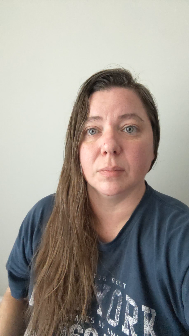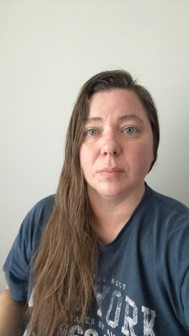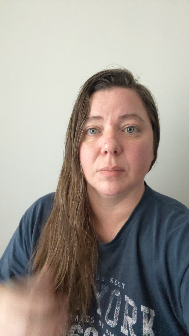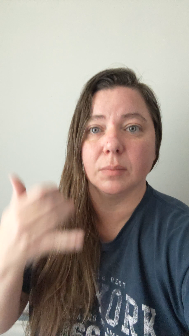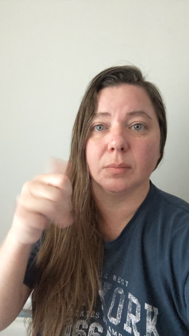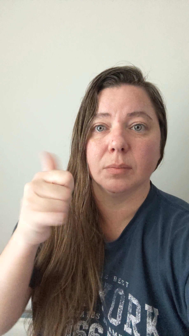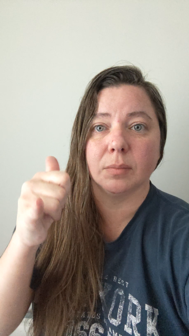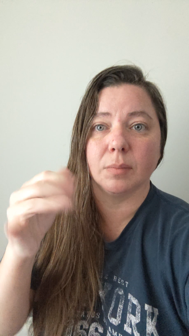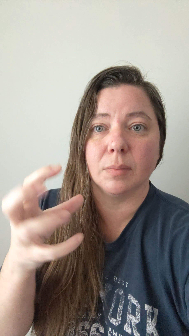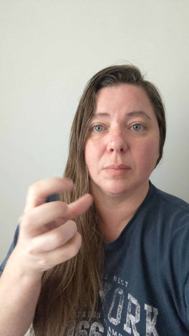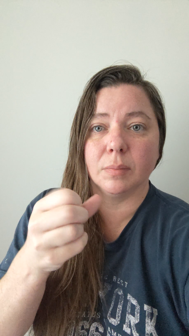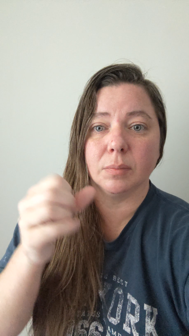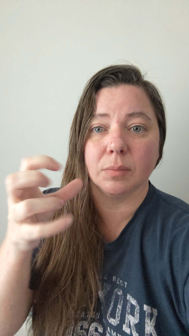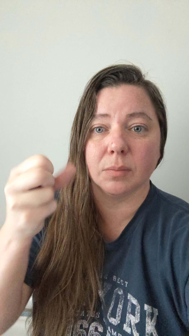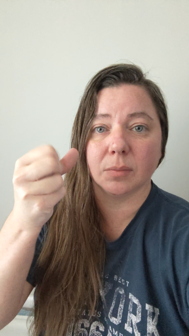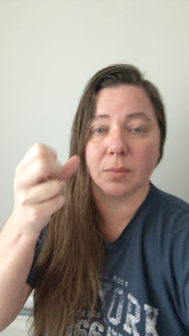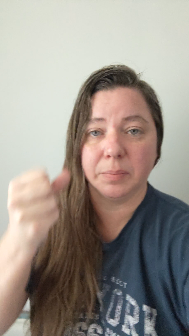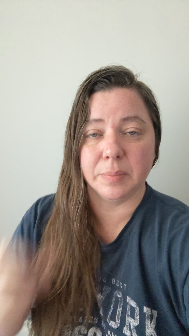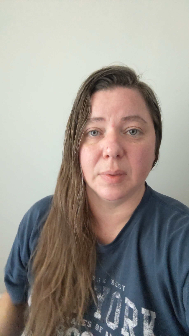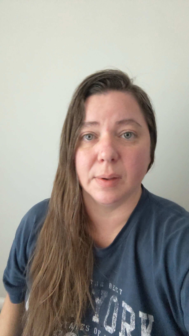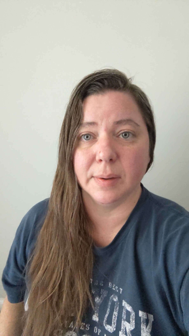play dough